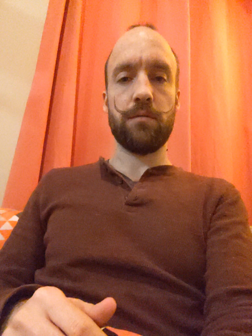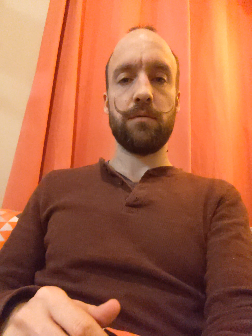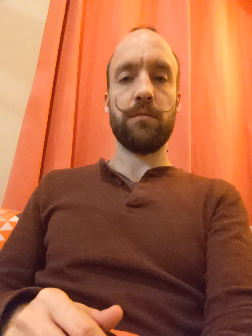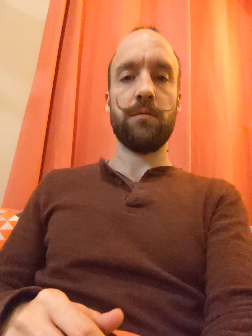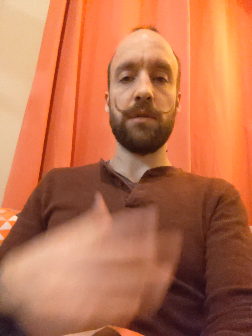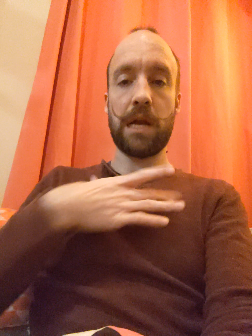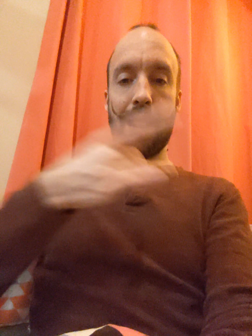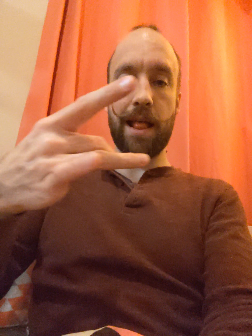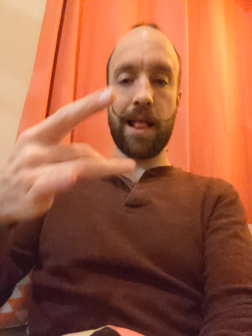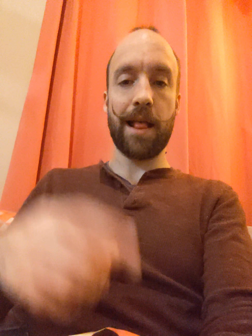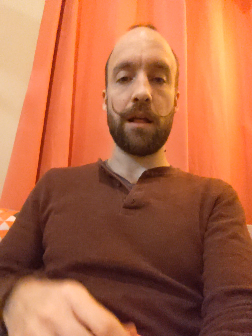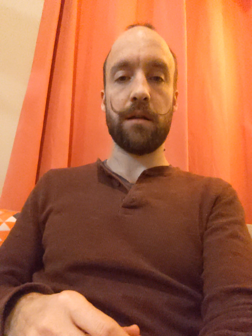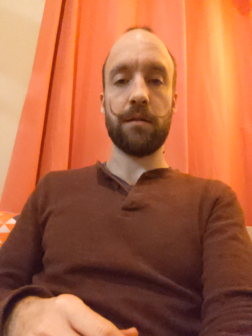like